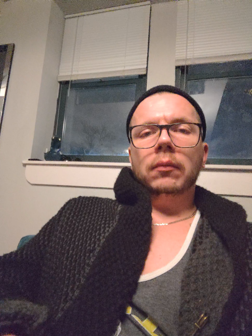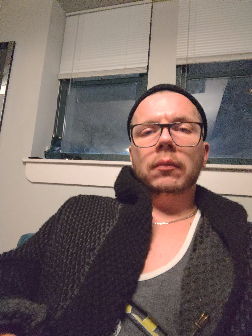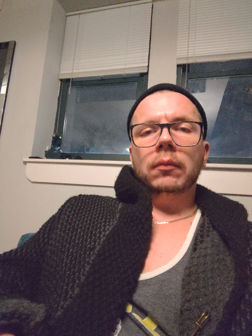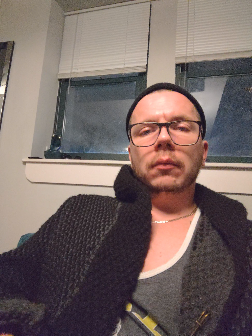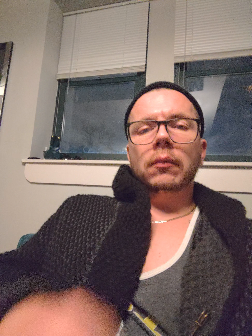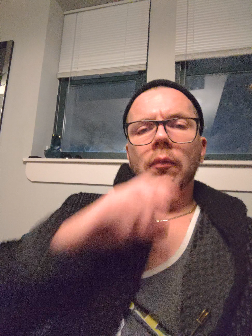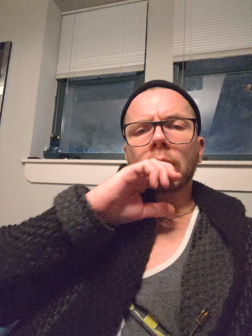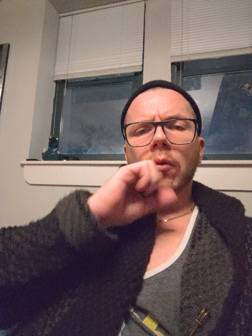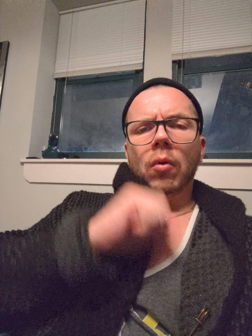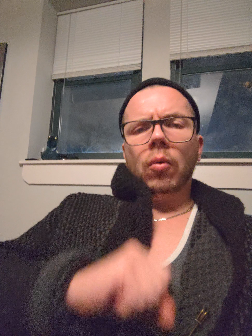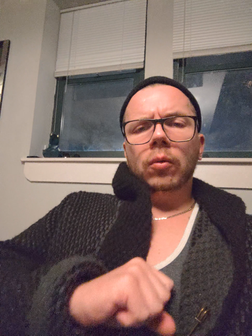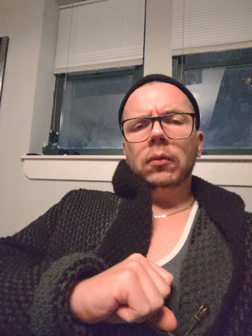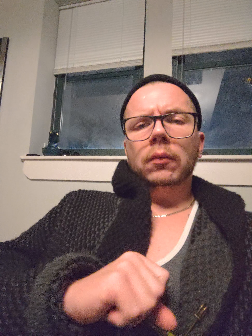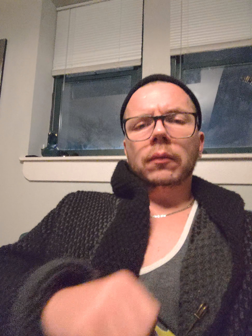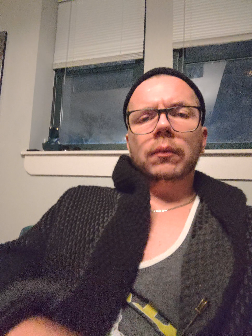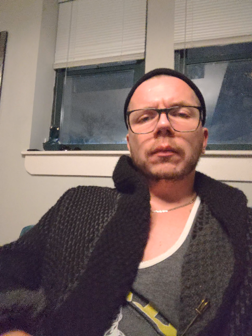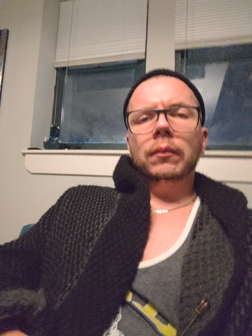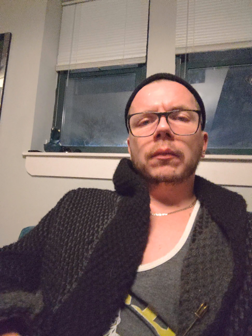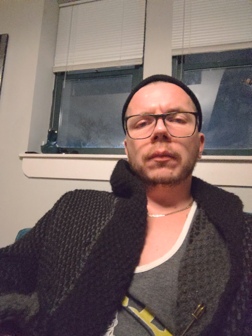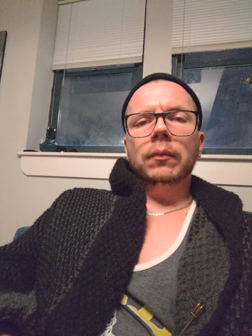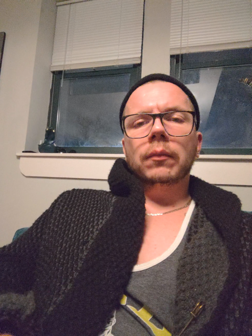old